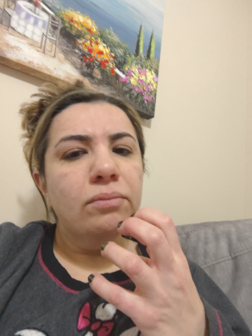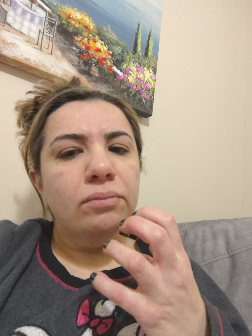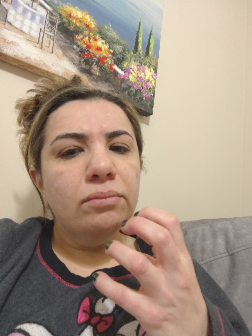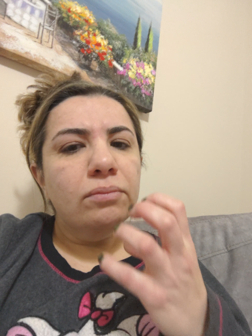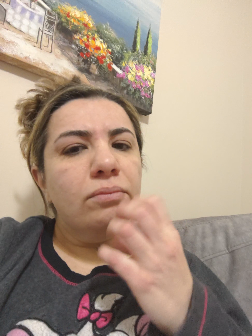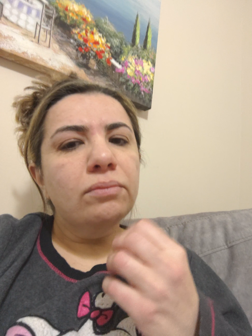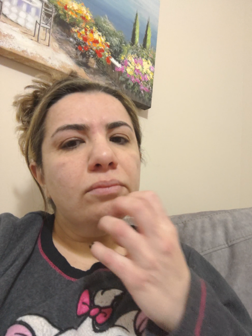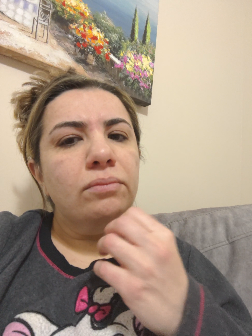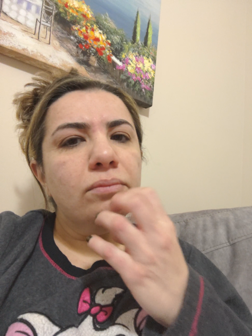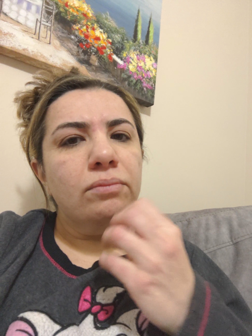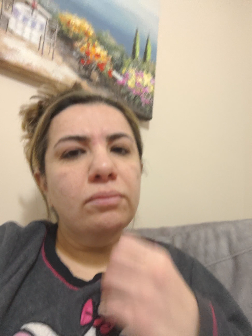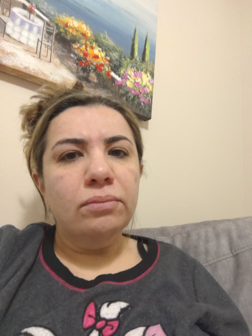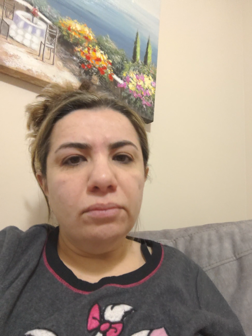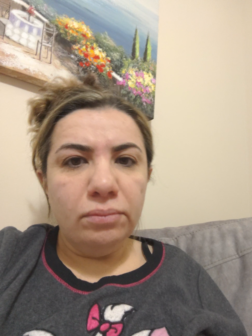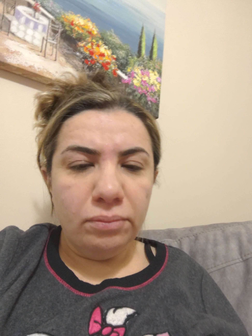underwear